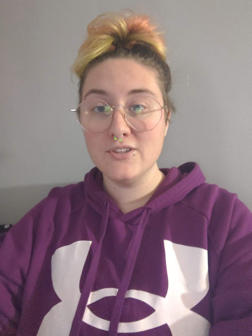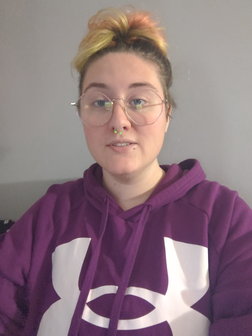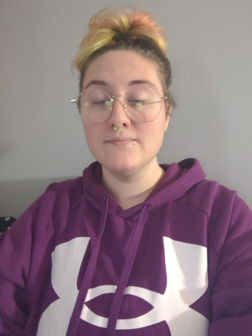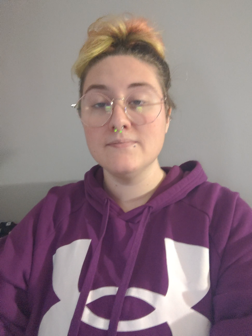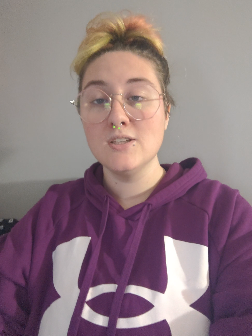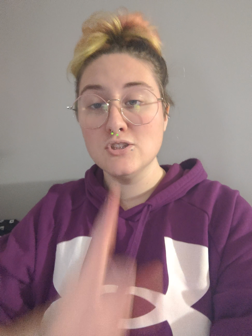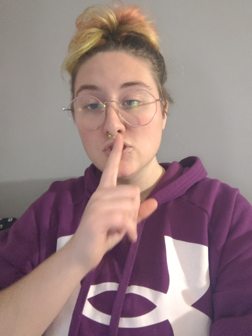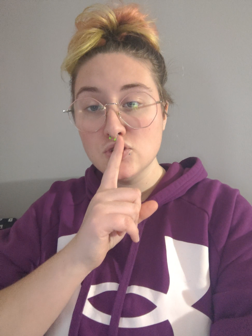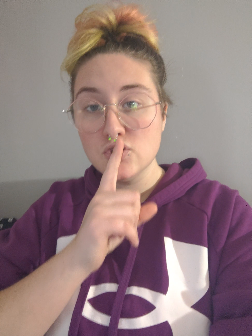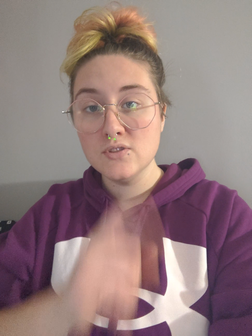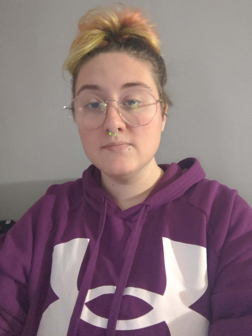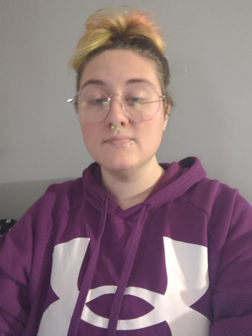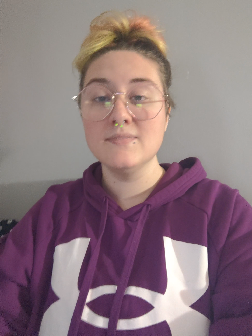shhh